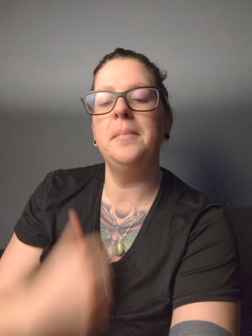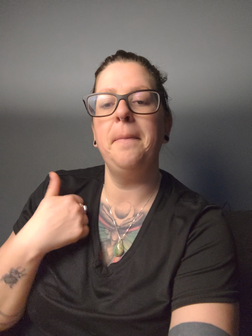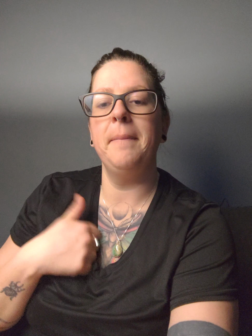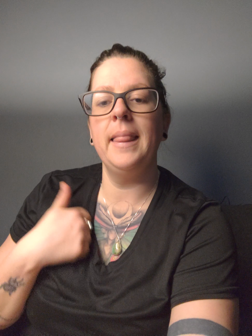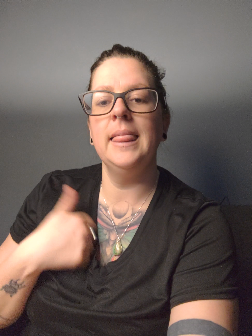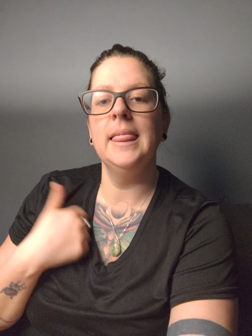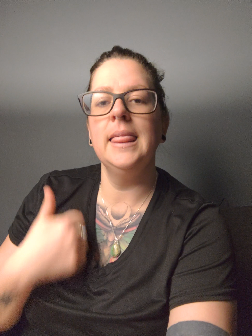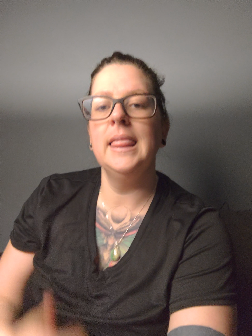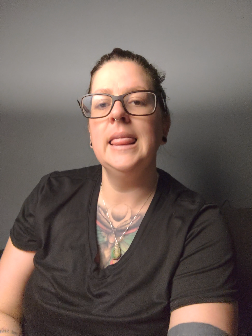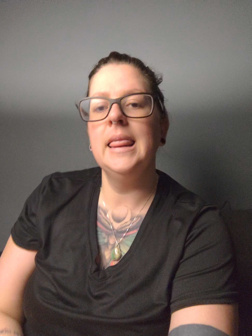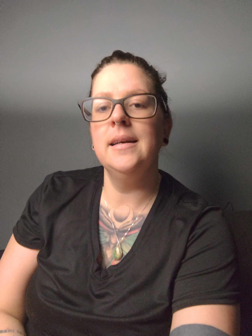bath